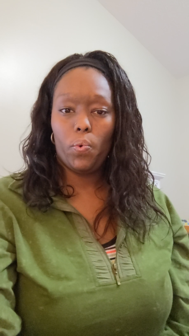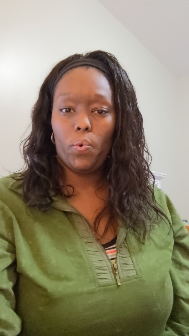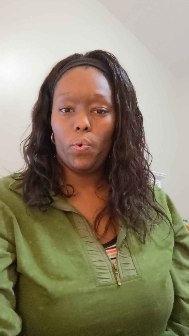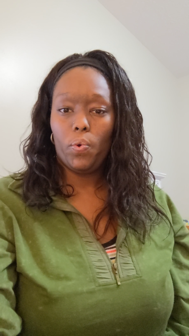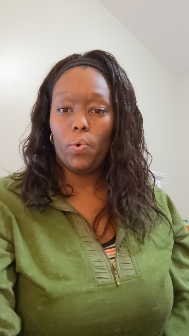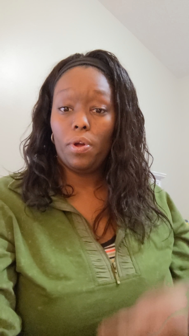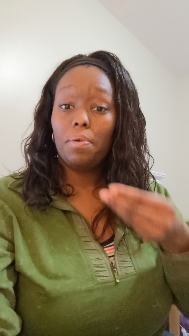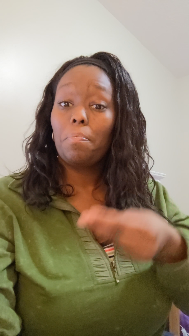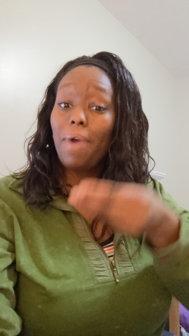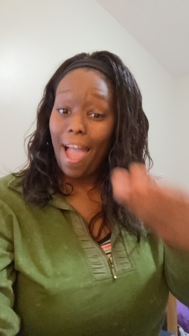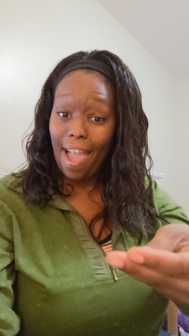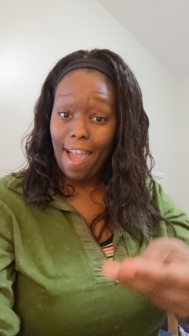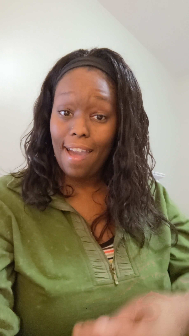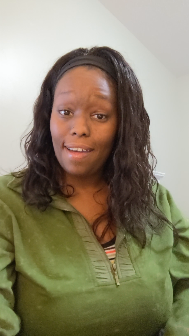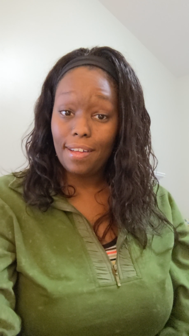buy